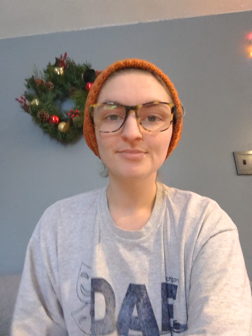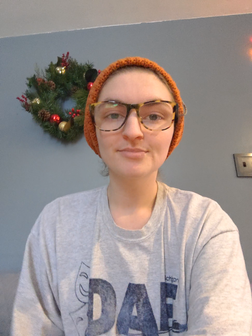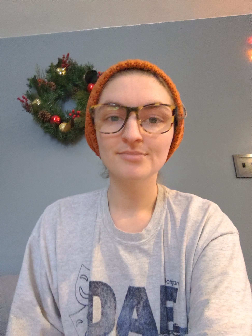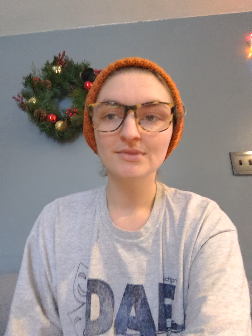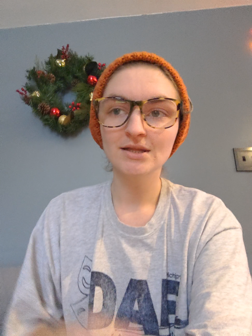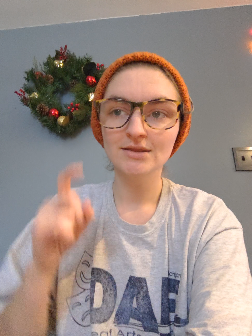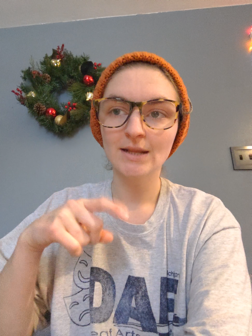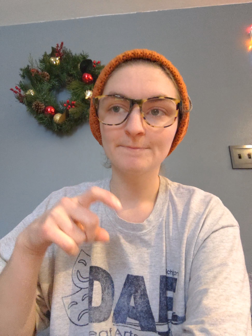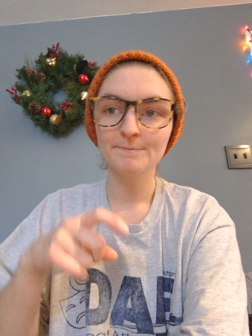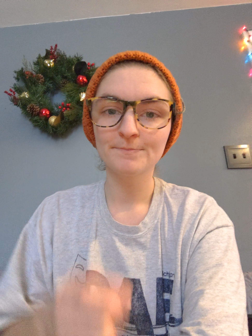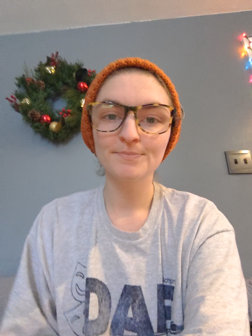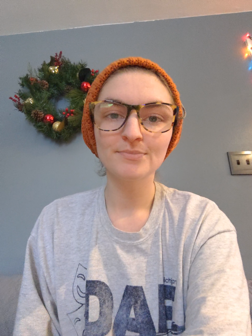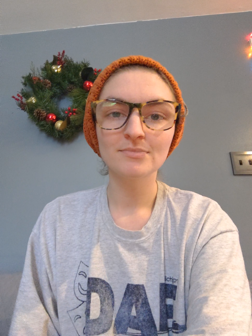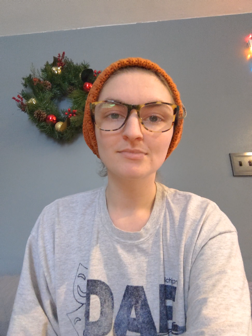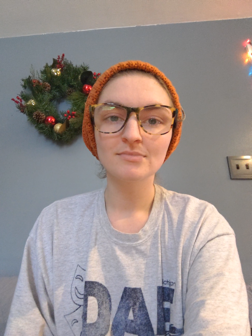time